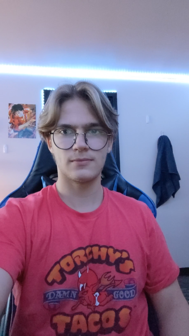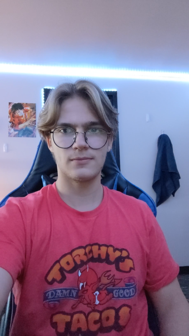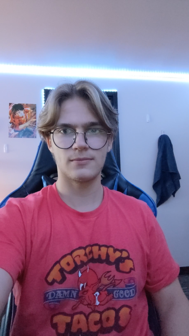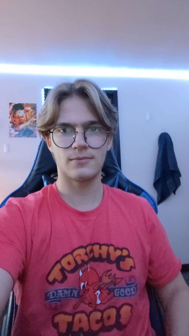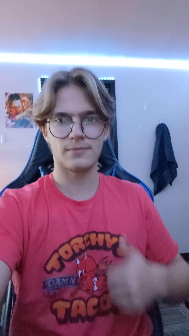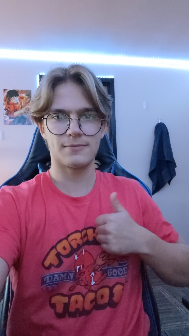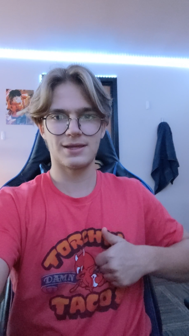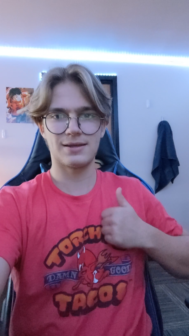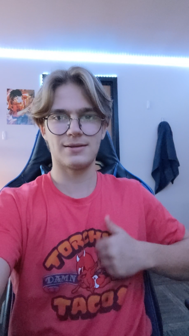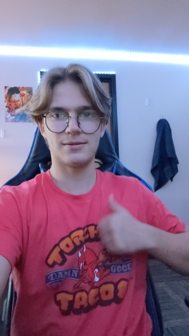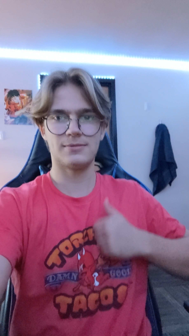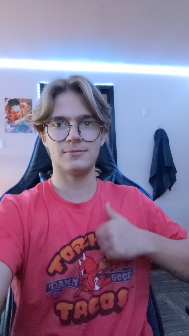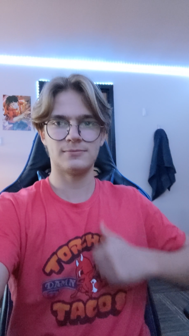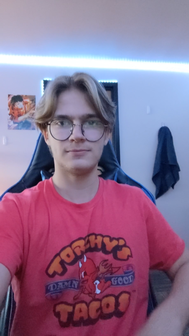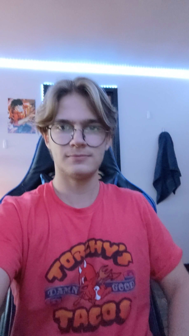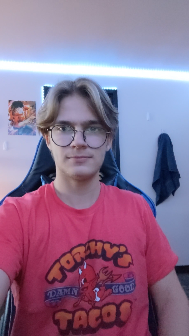bathtub